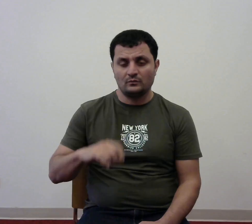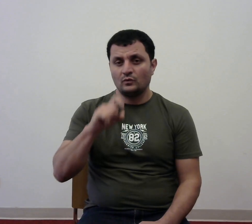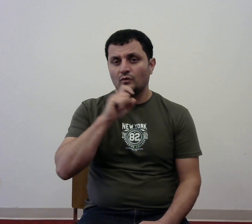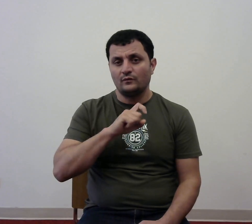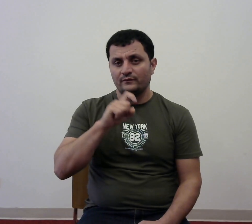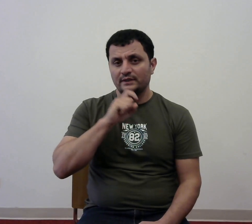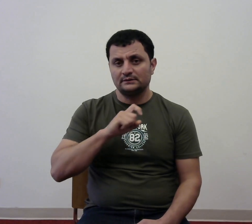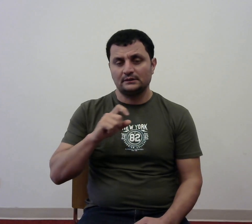universitet